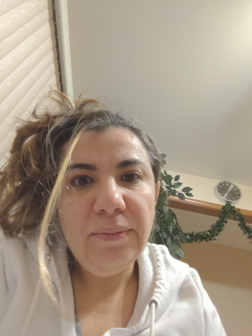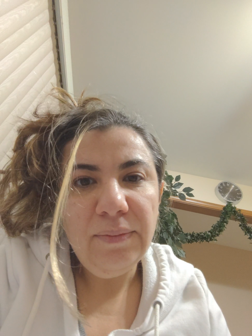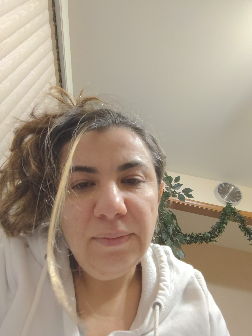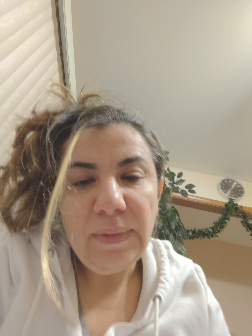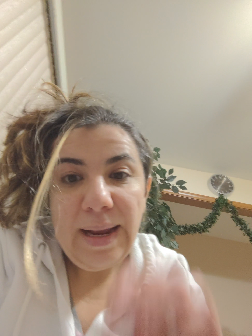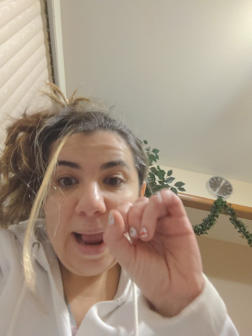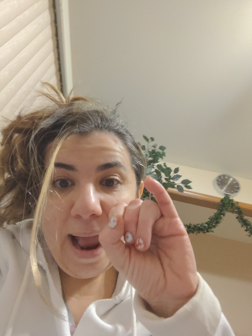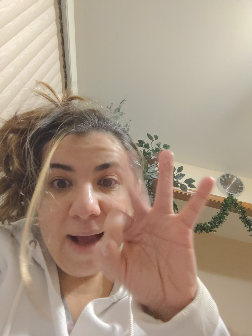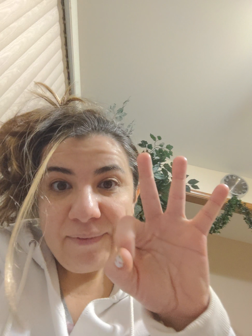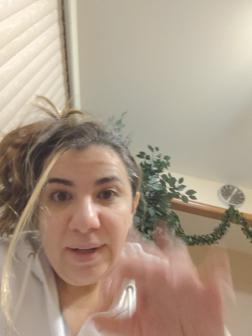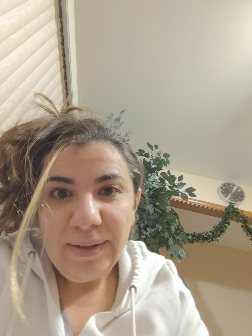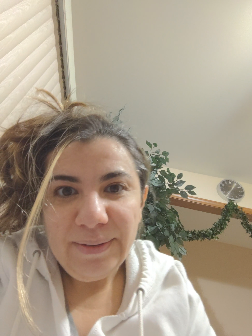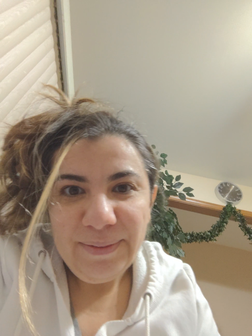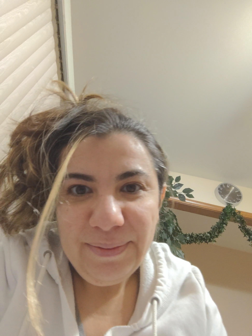if